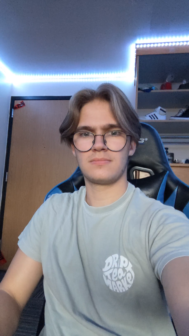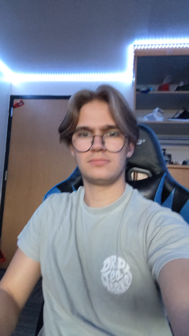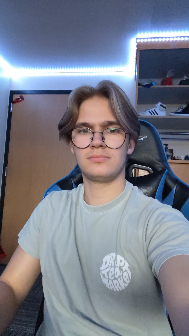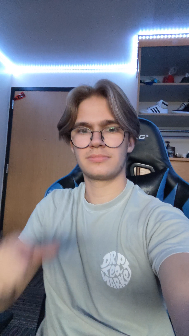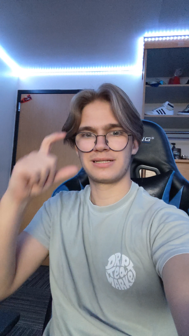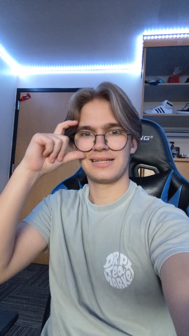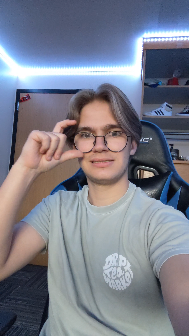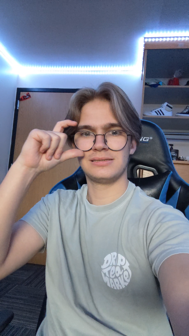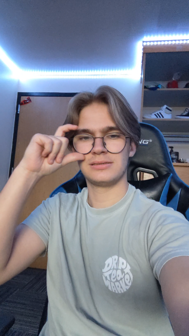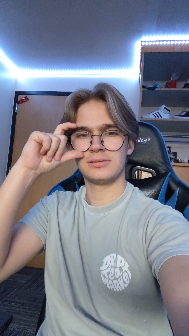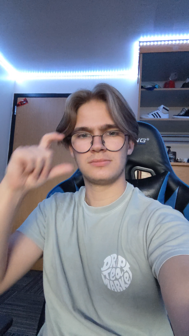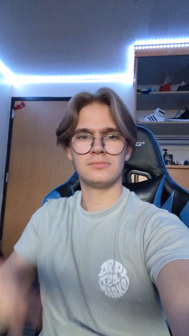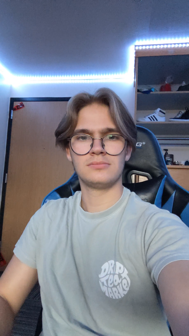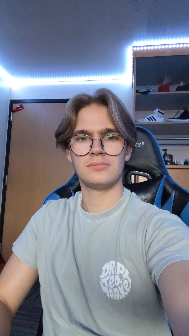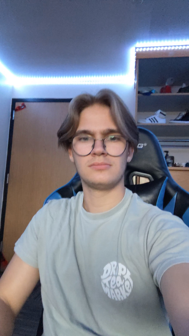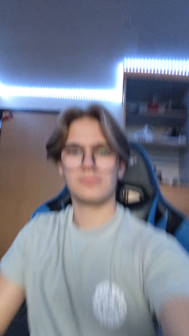glasses